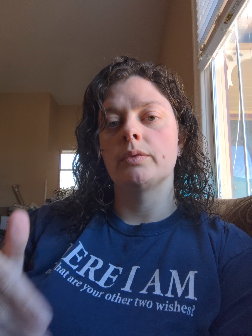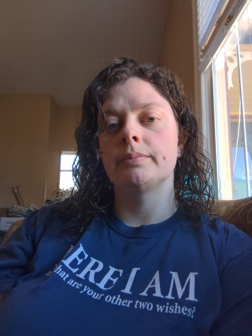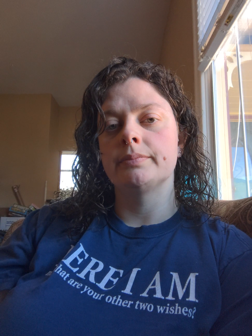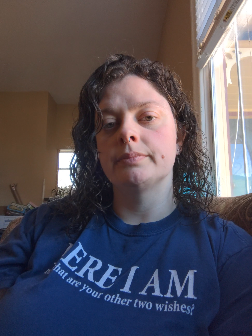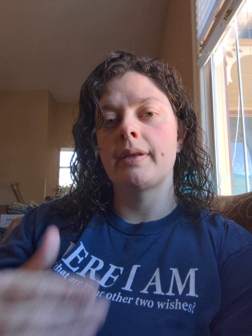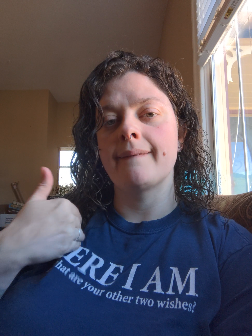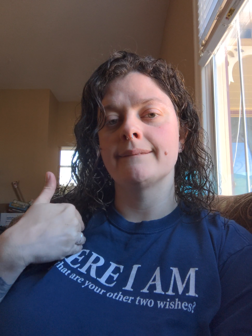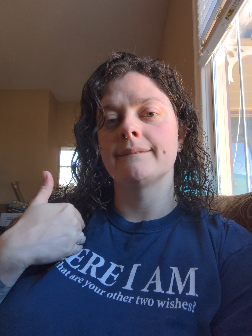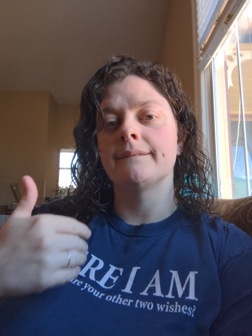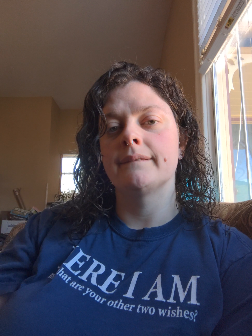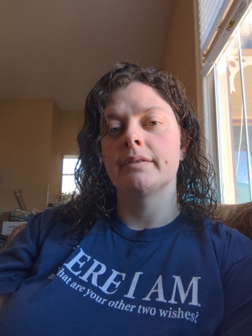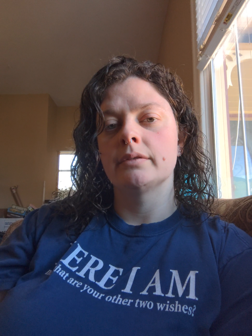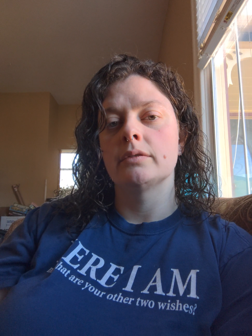have